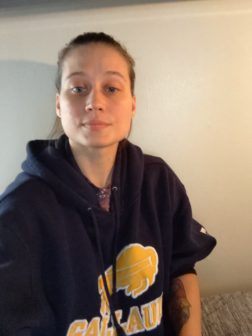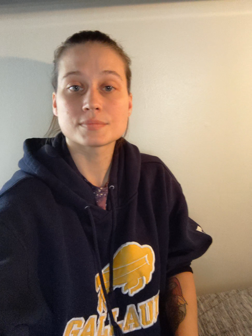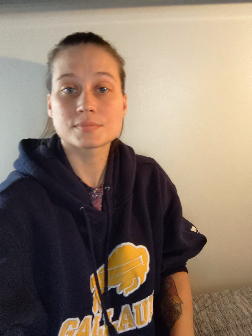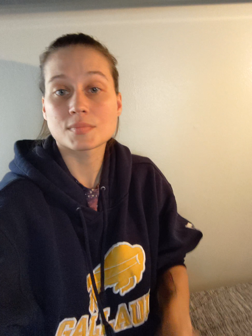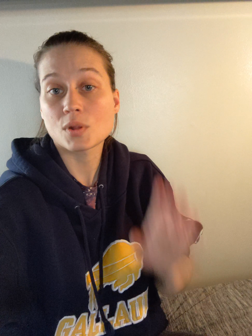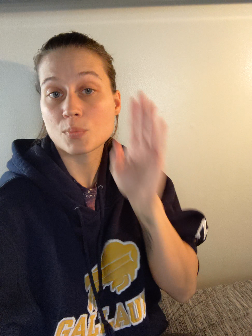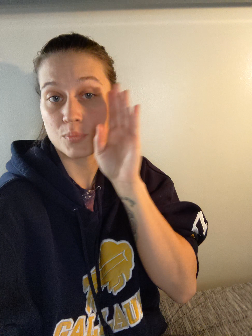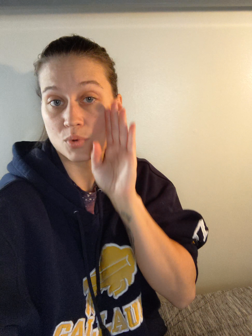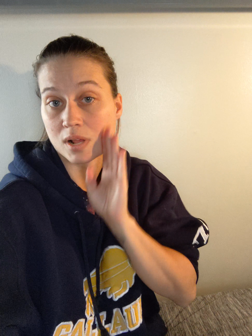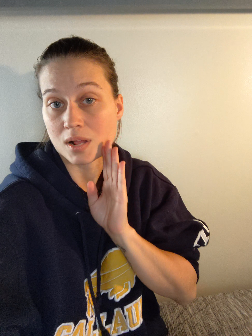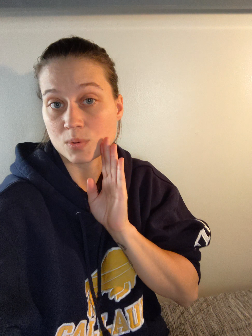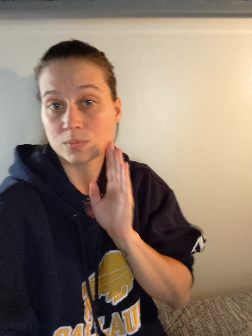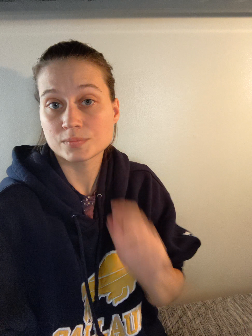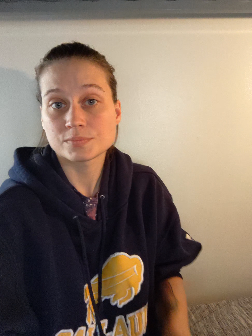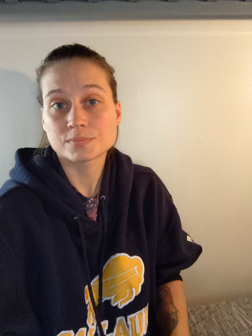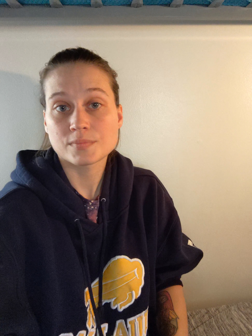brown